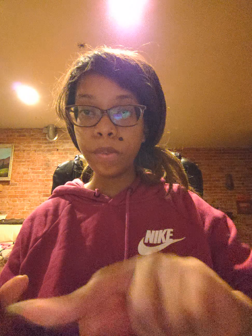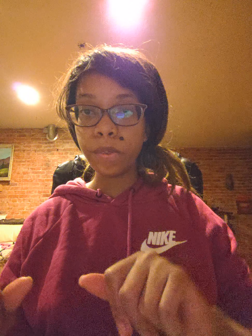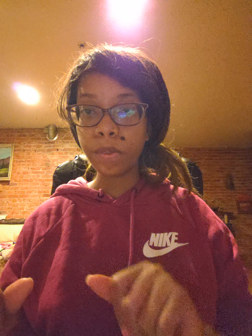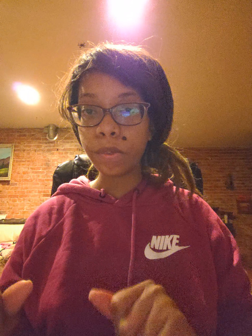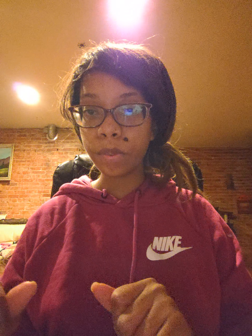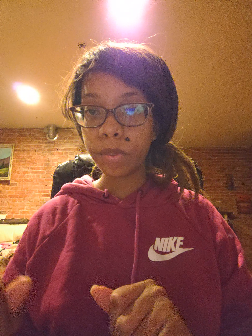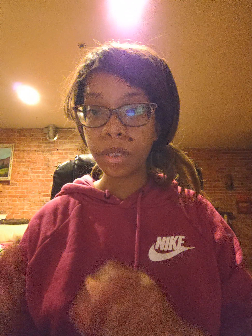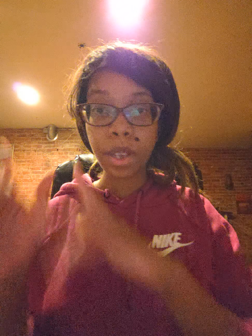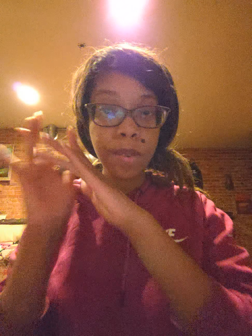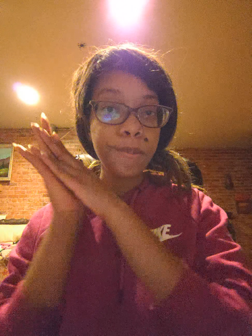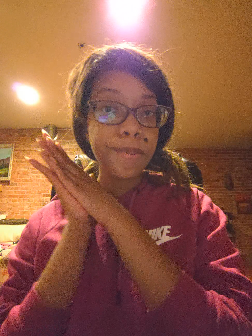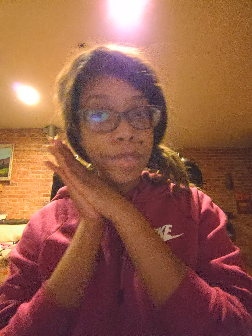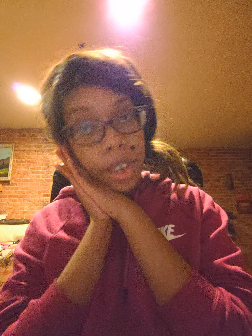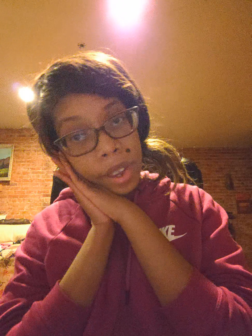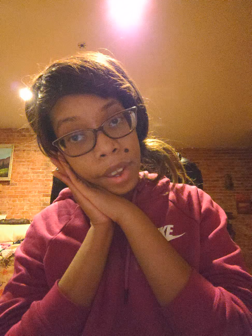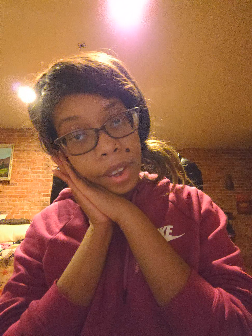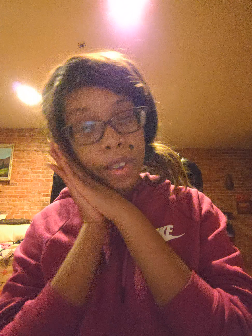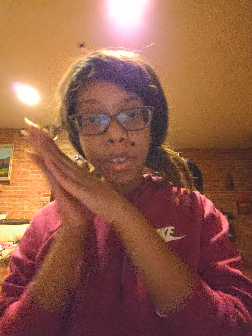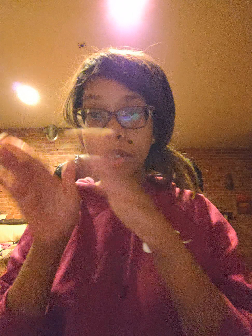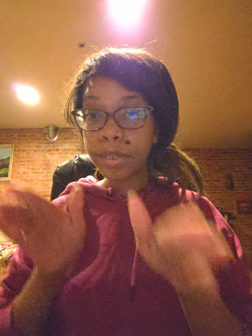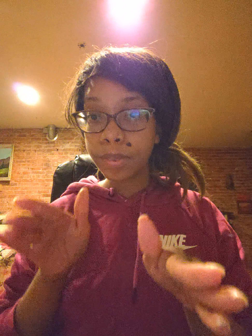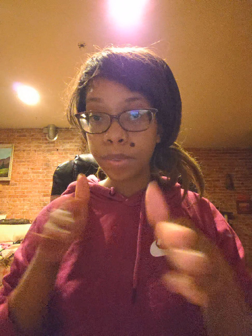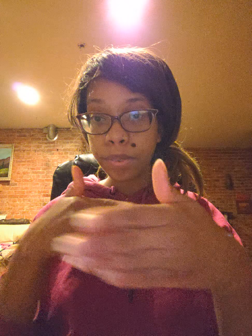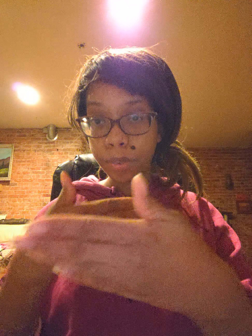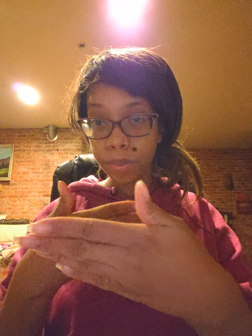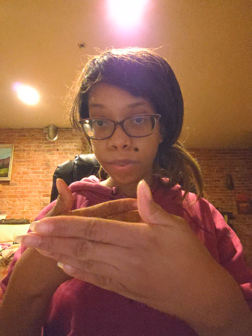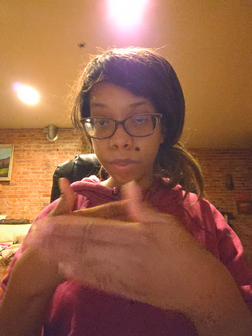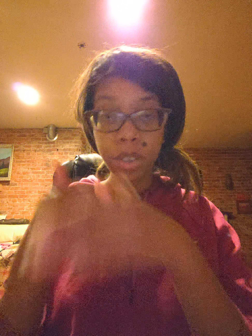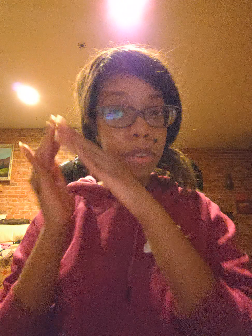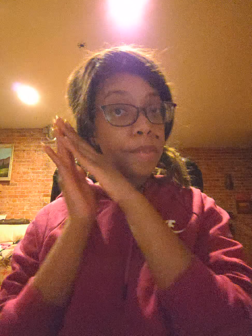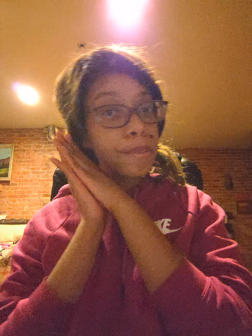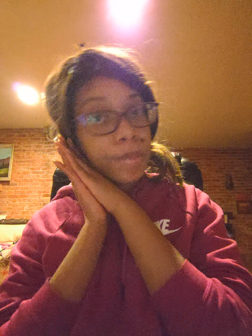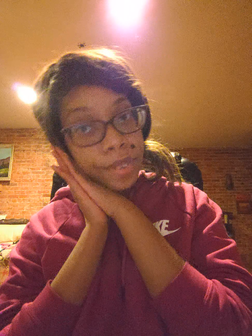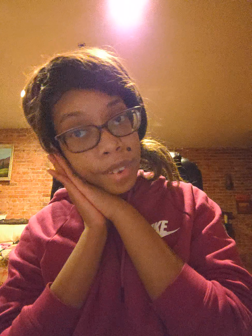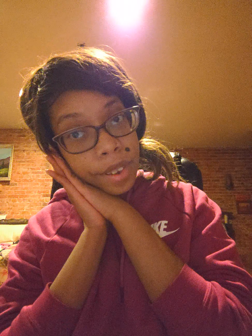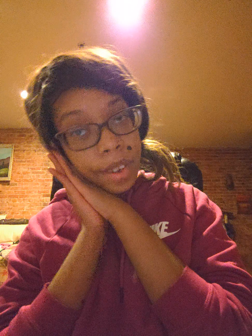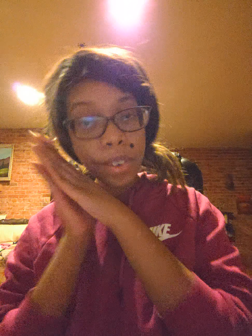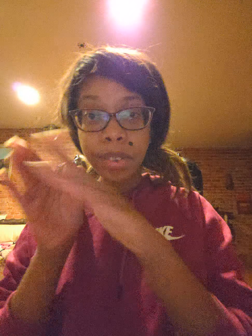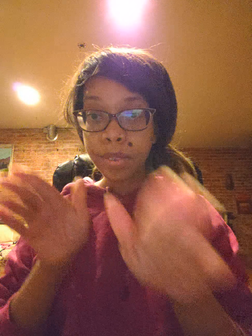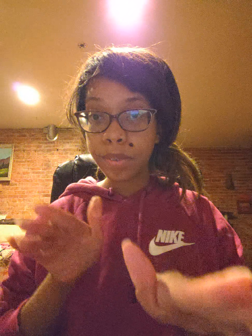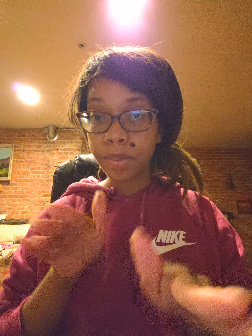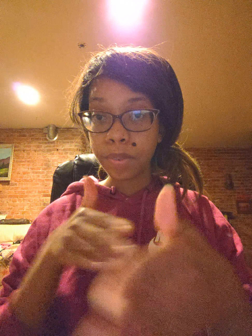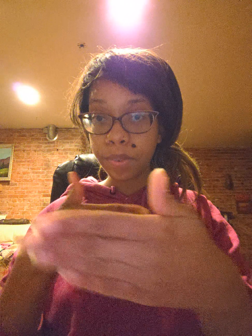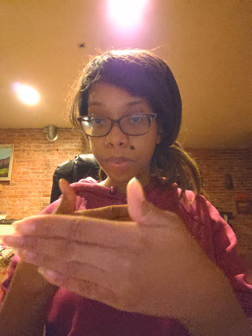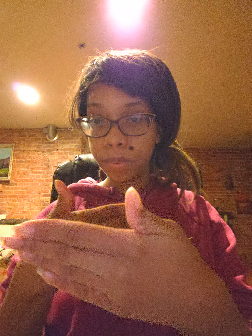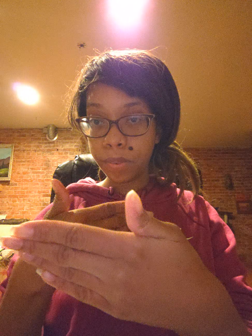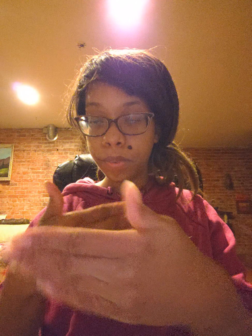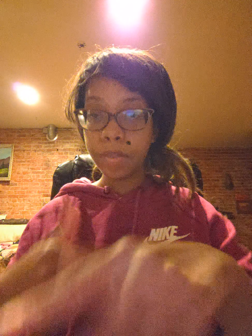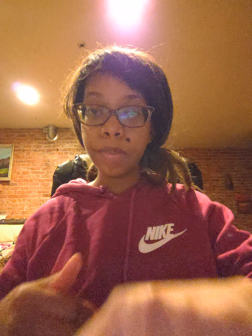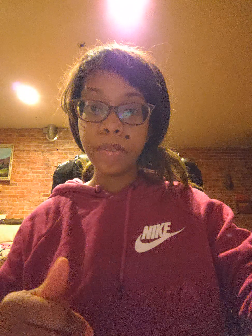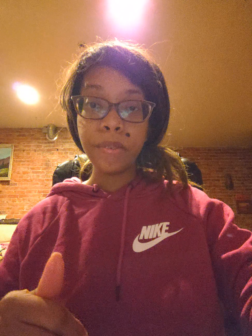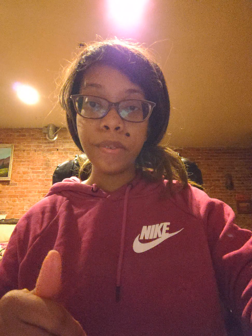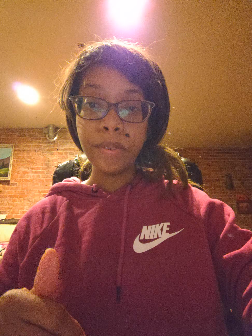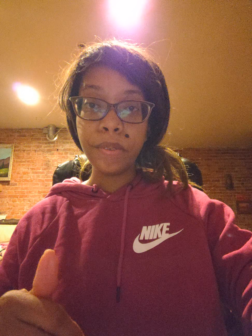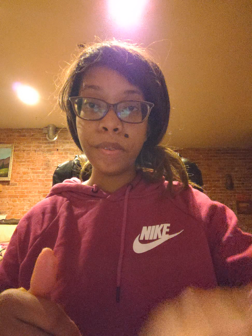bedroom